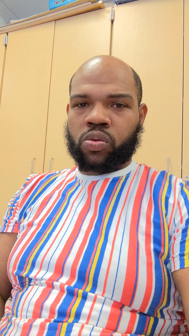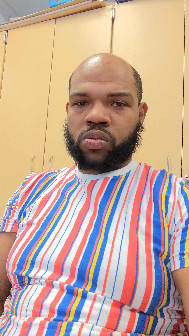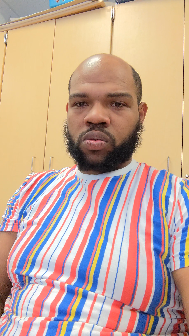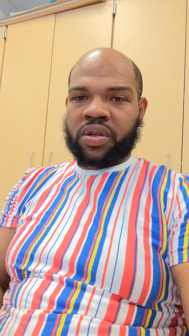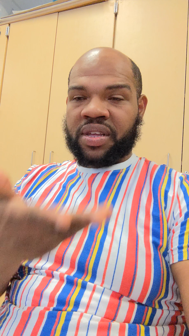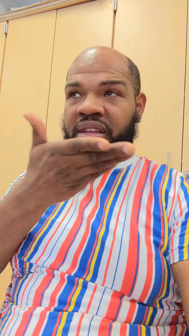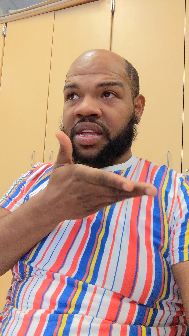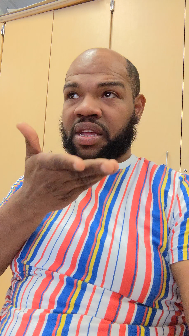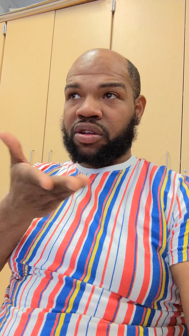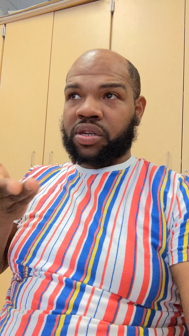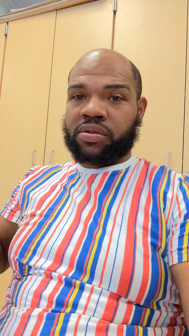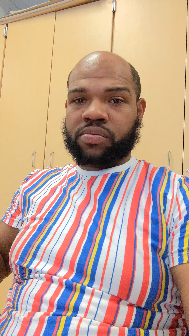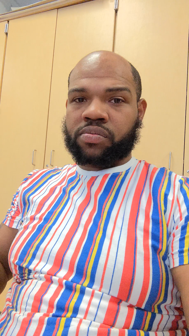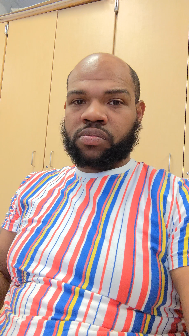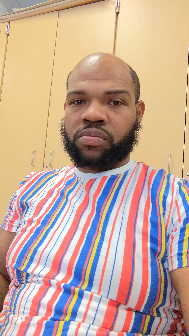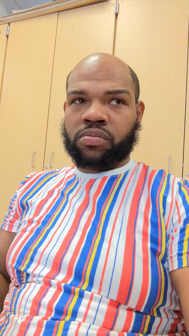carry